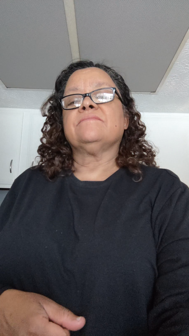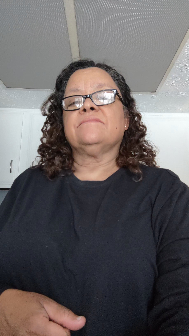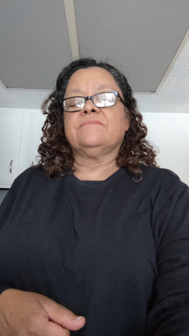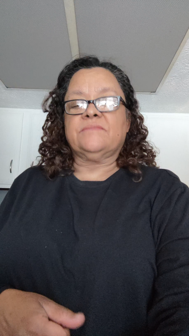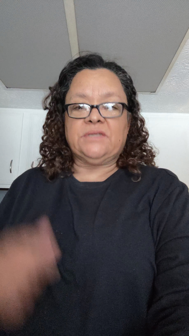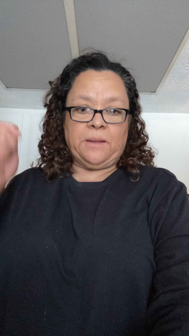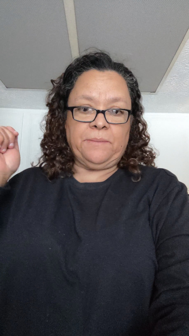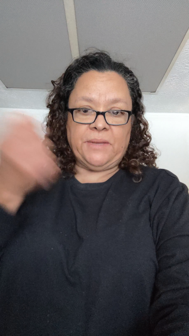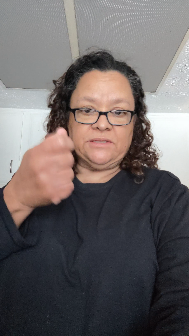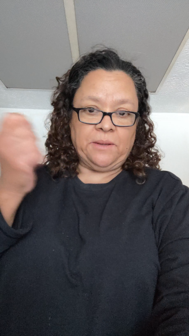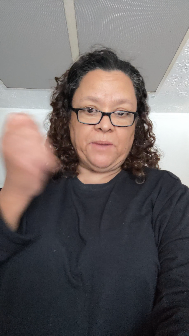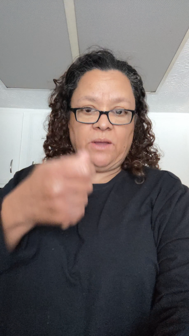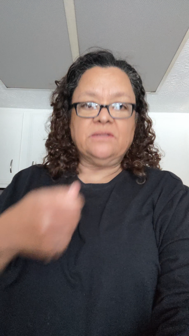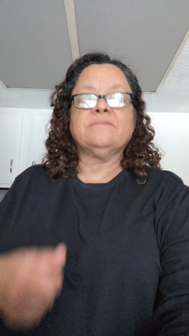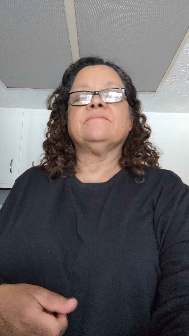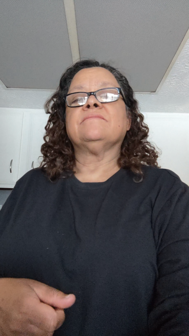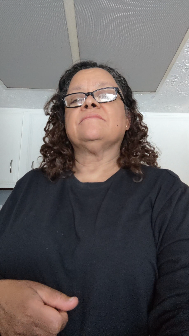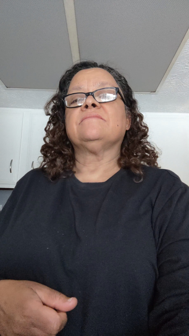bat